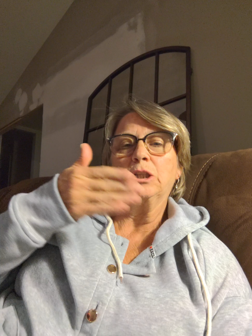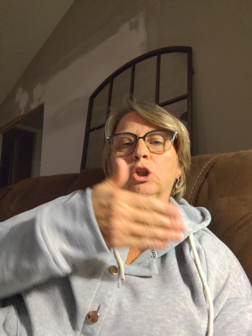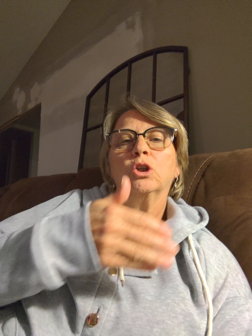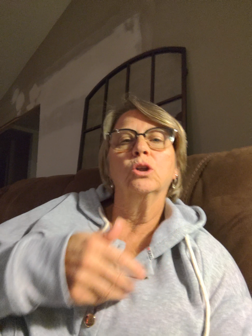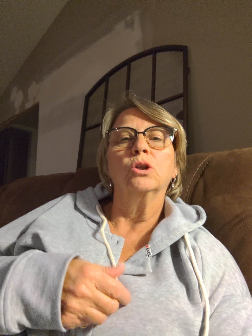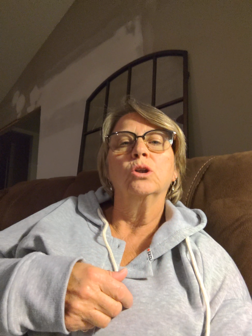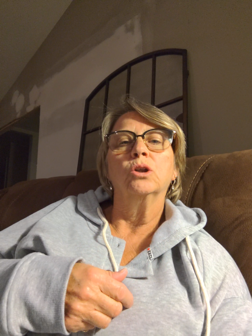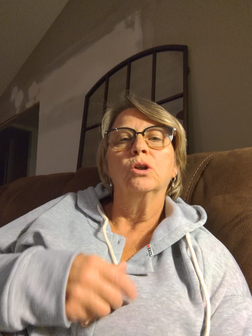fish